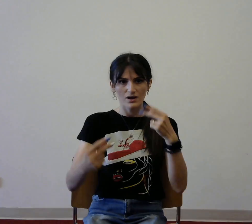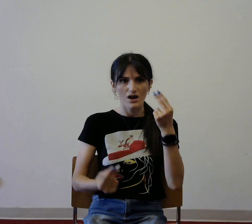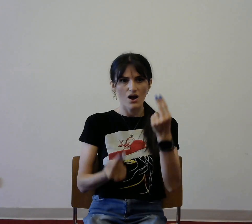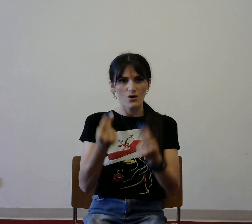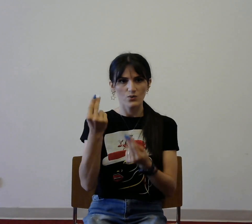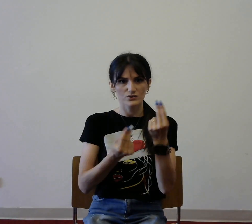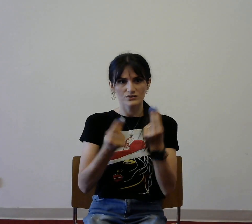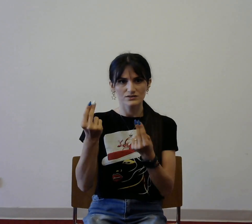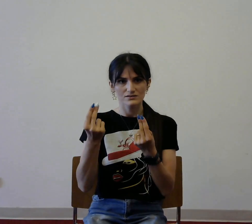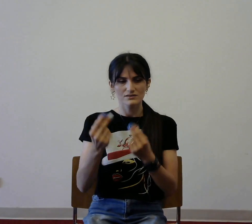oynamaq